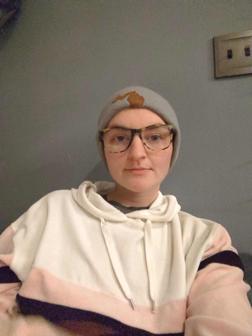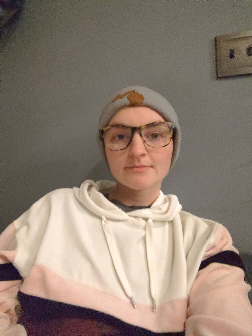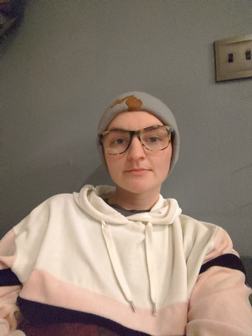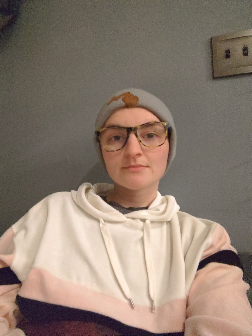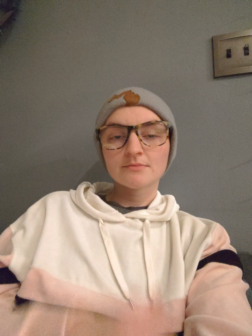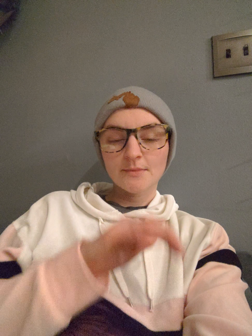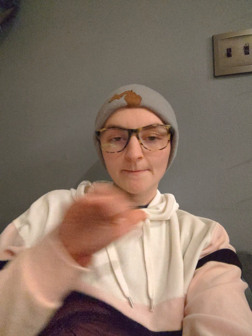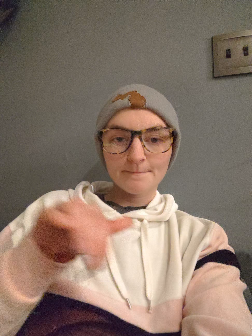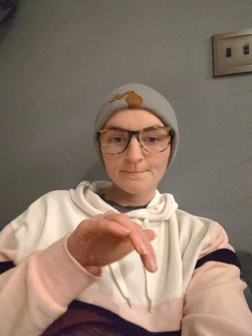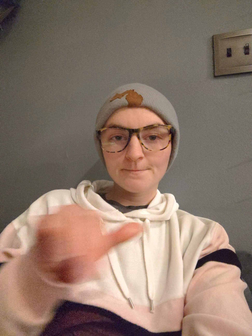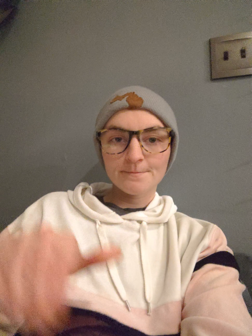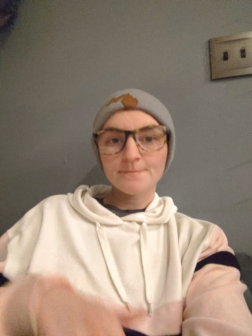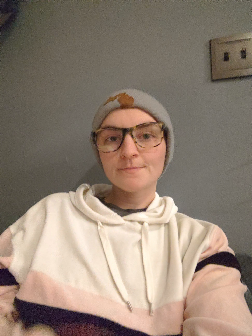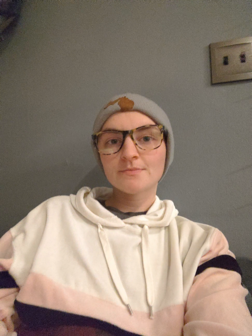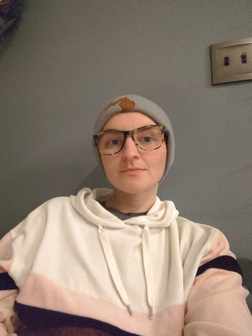pool